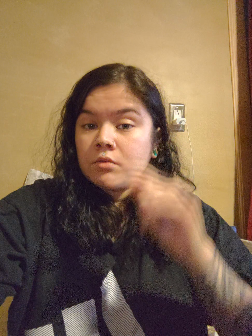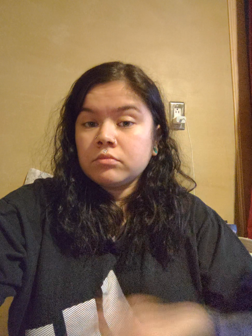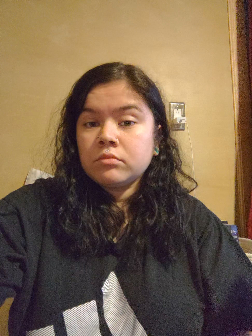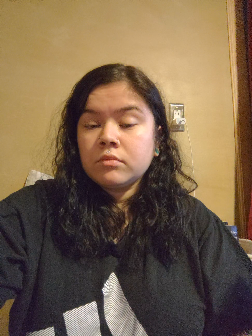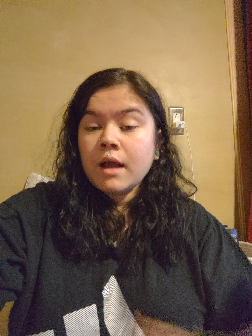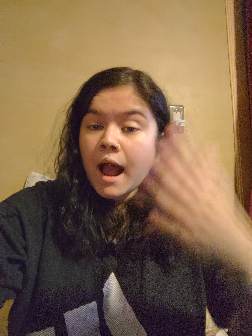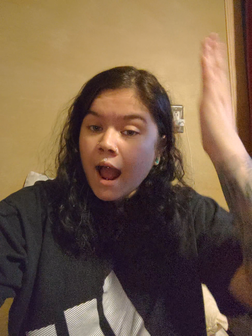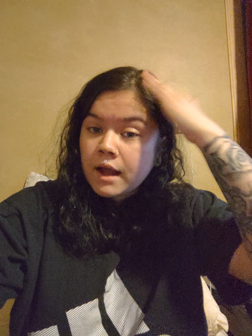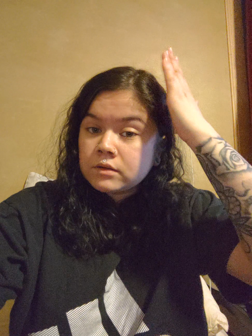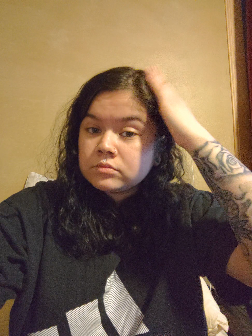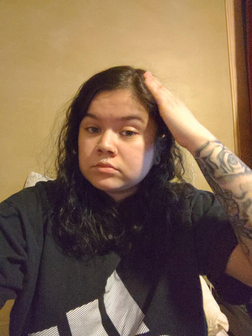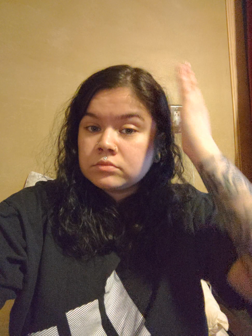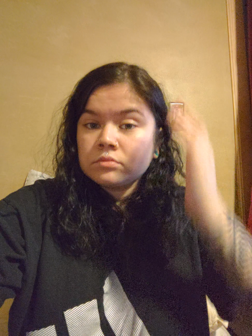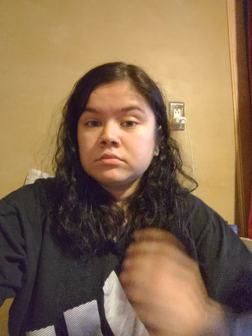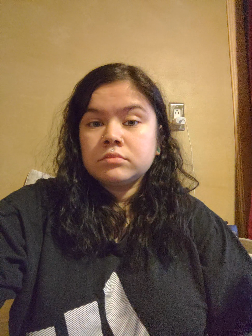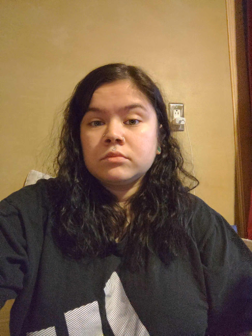hat